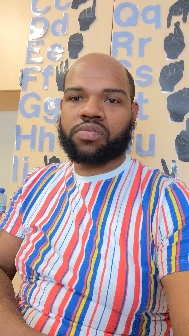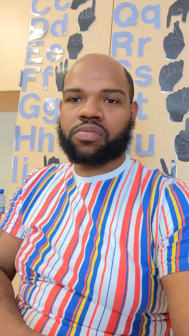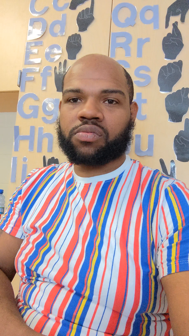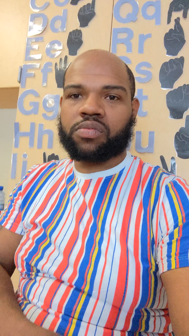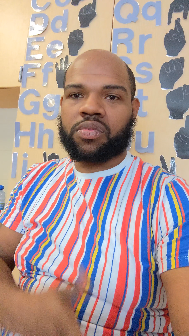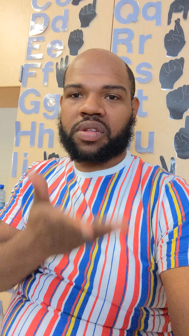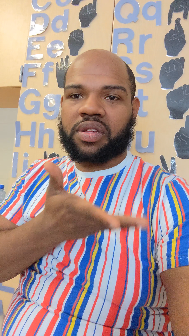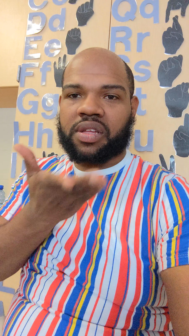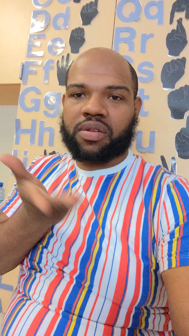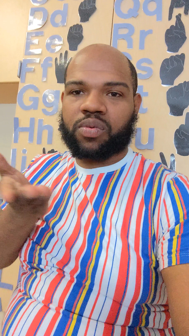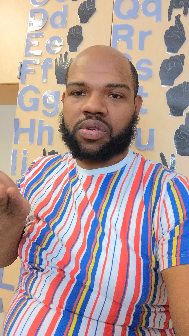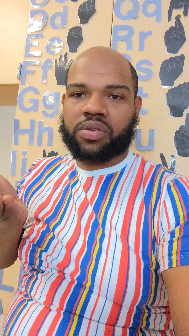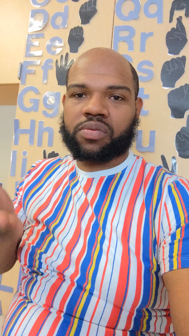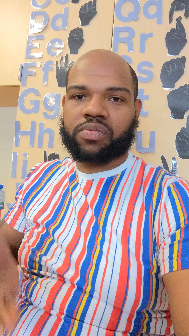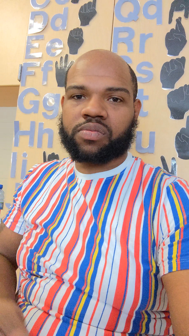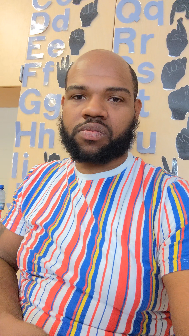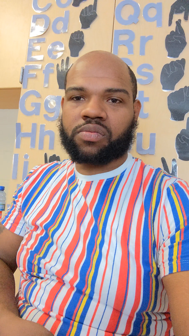carry